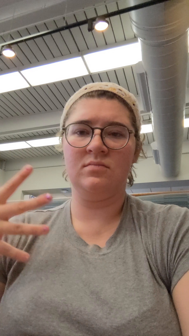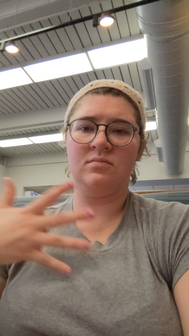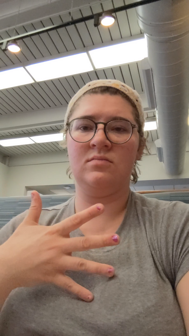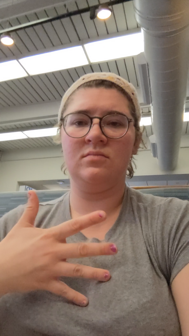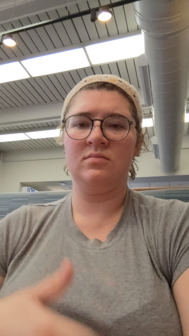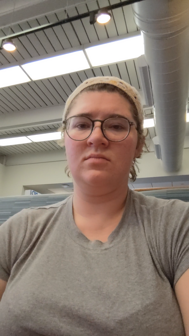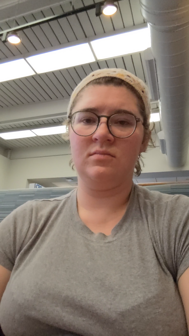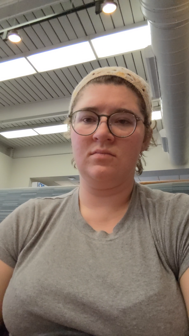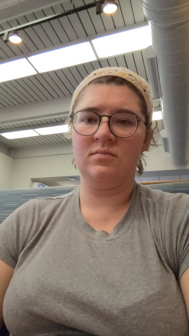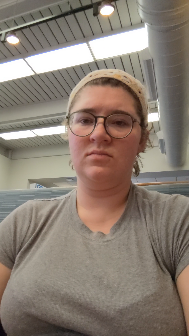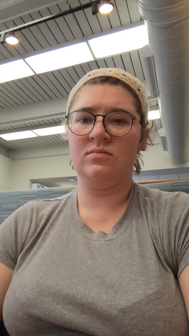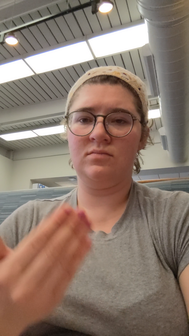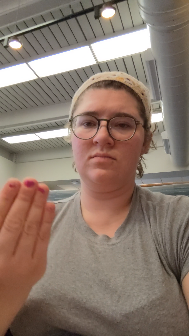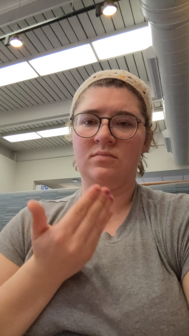new